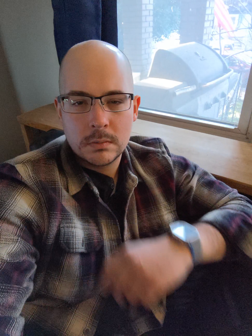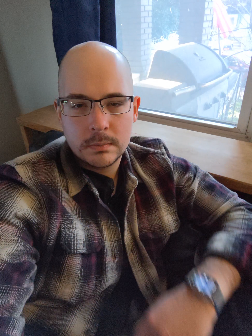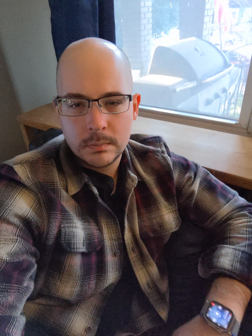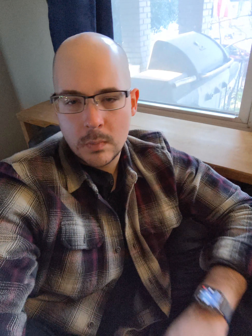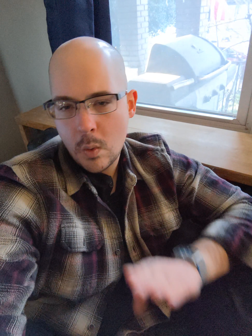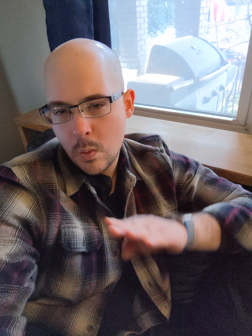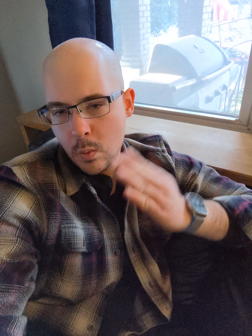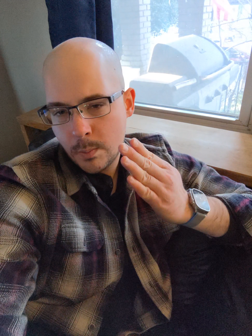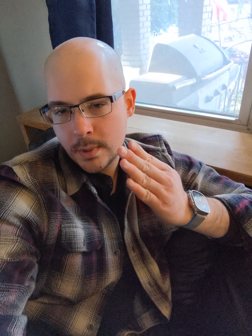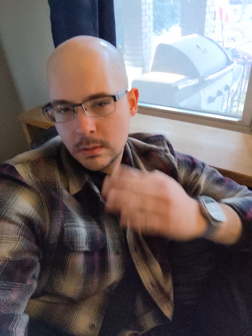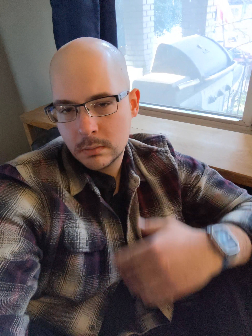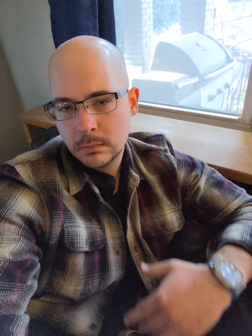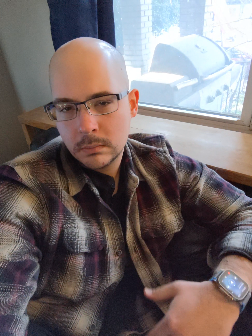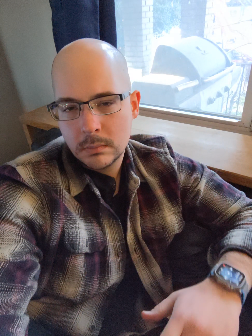open